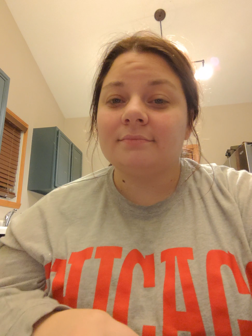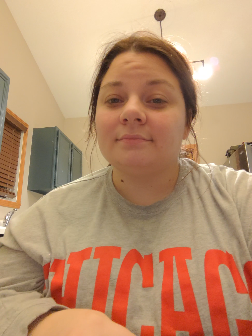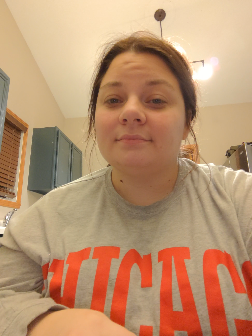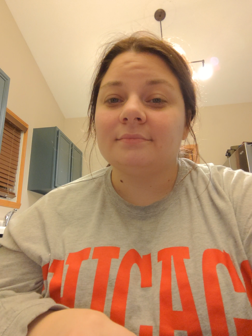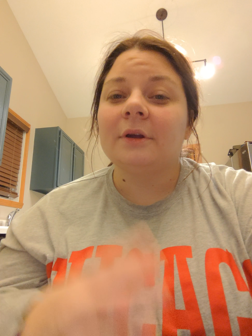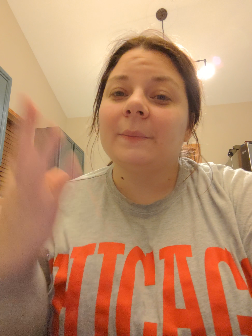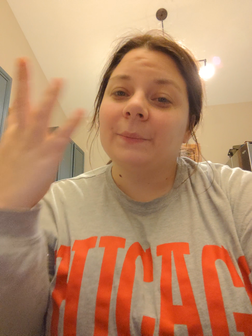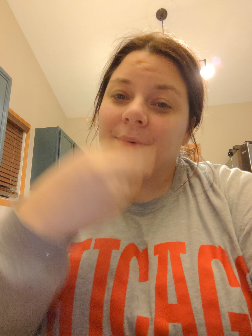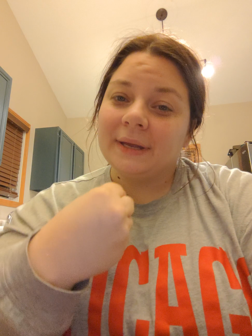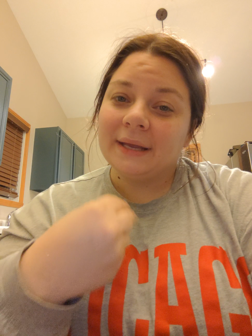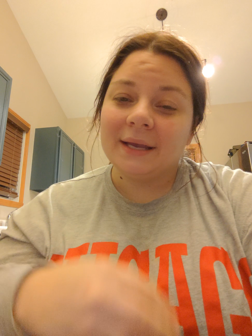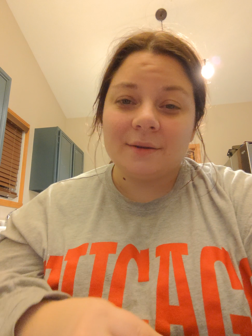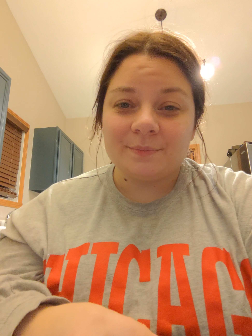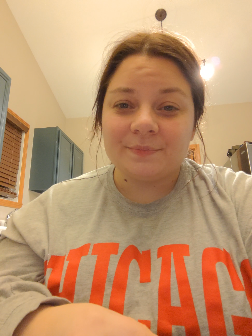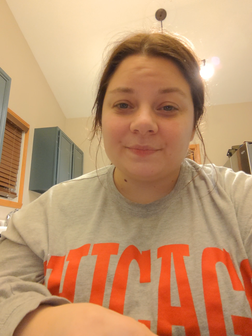pretty